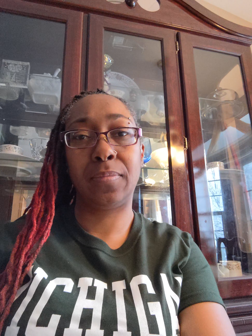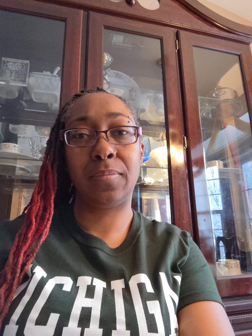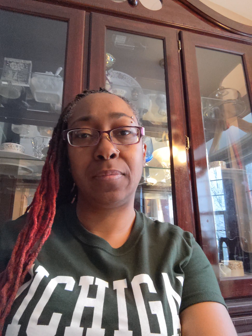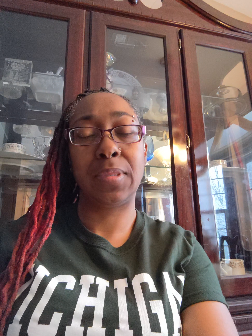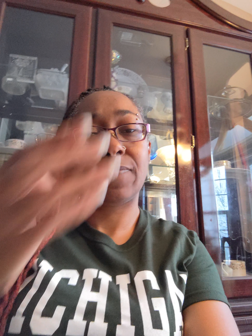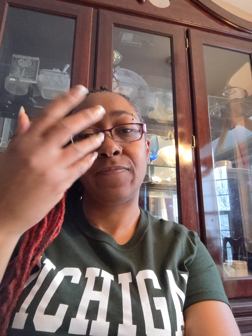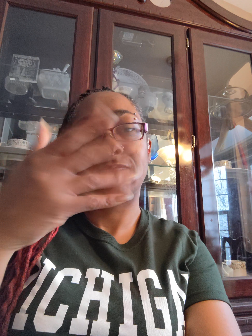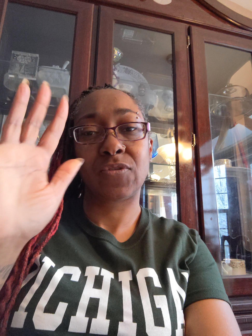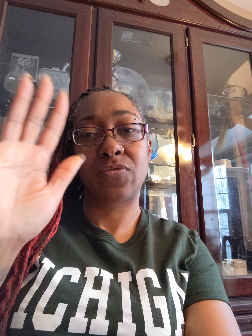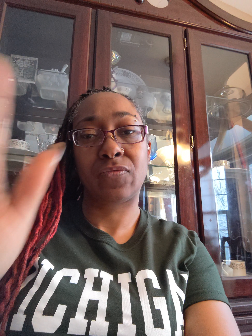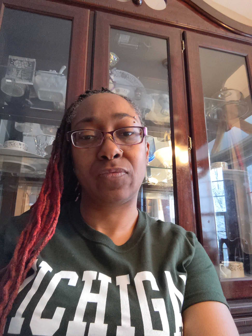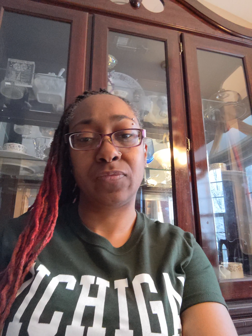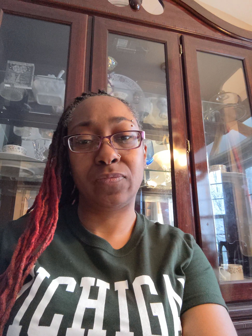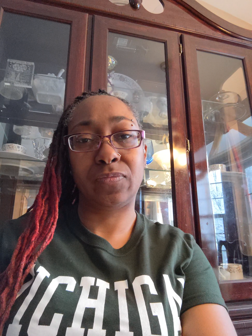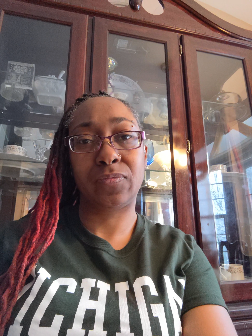finish